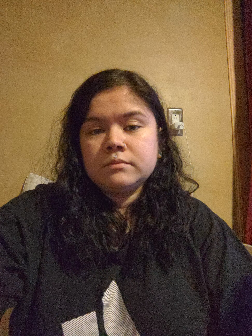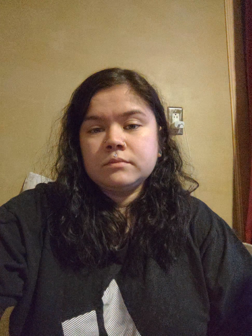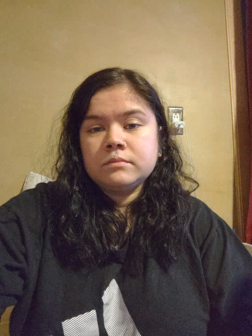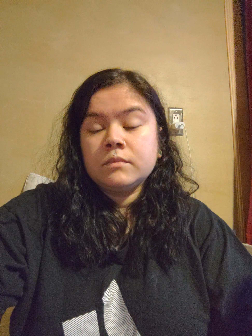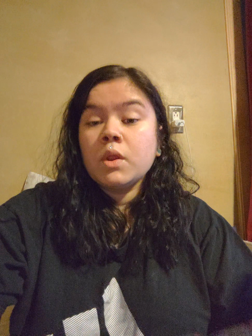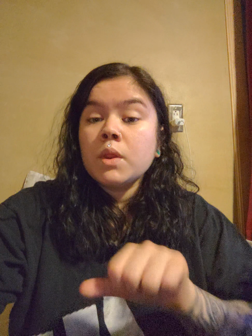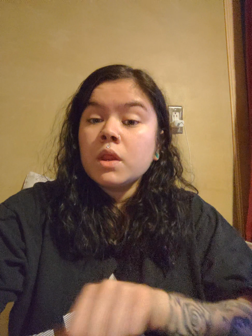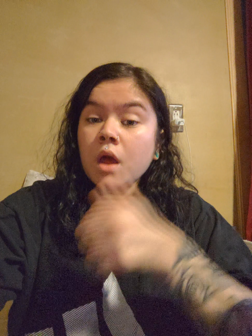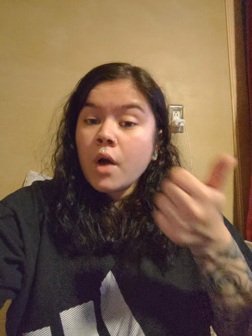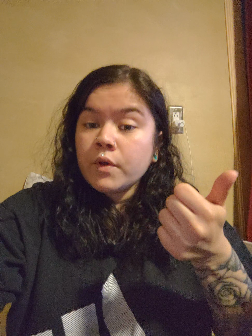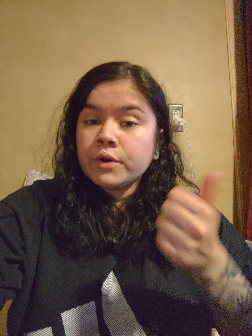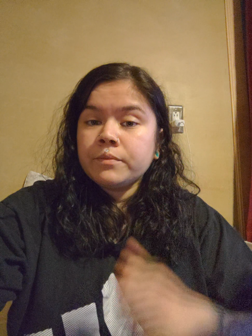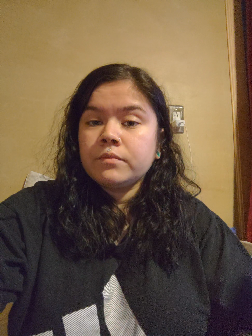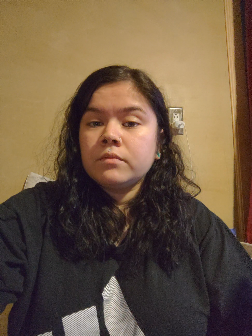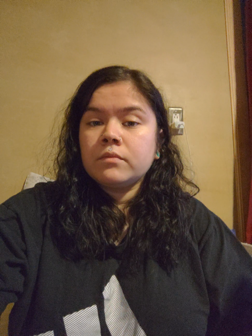another